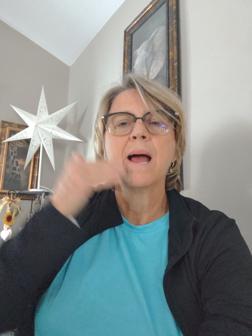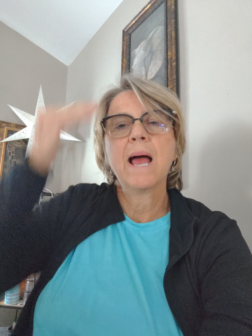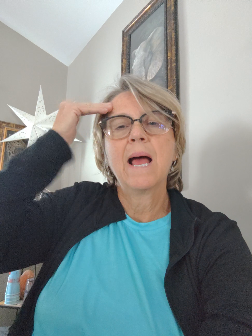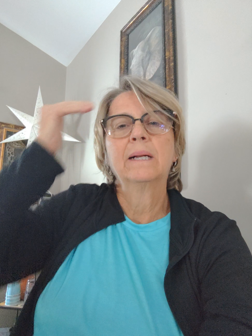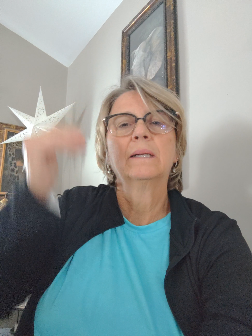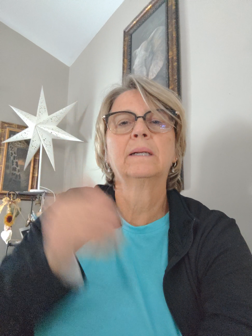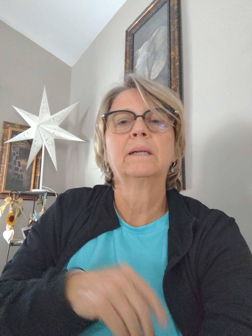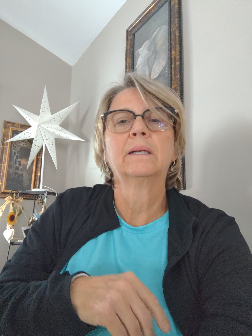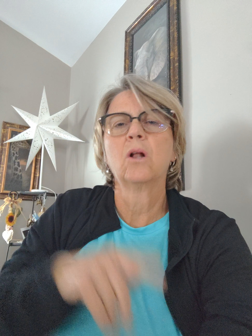head